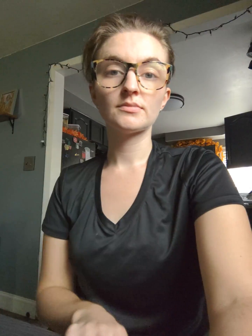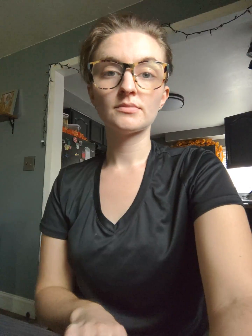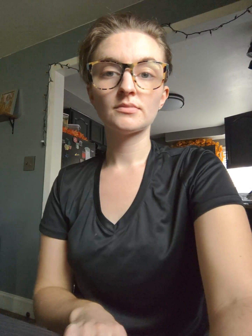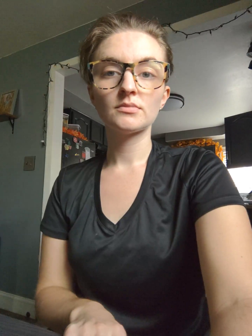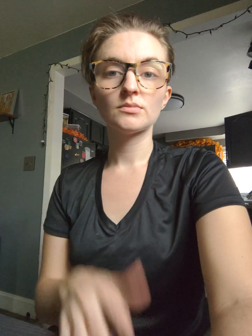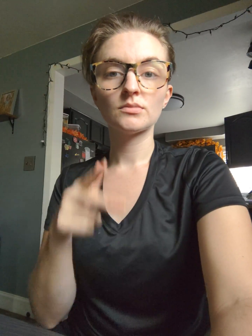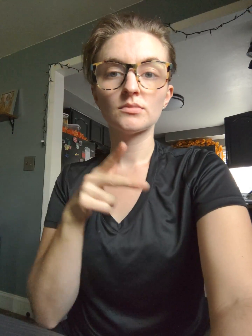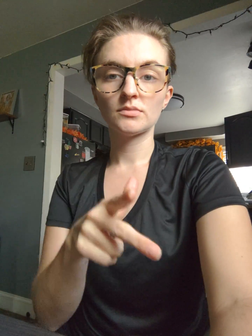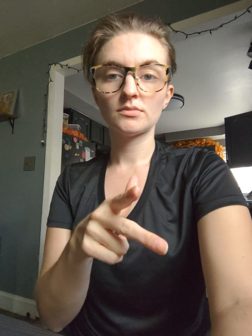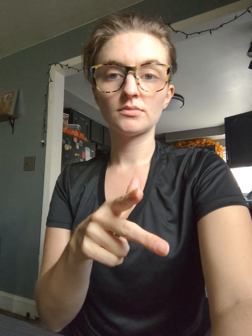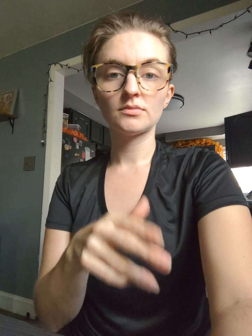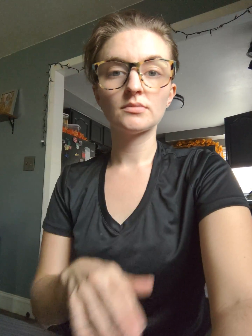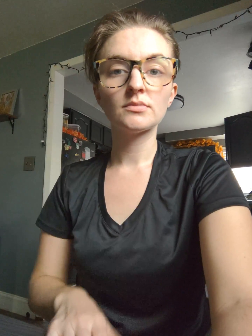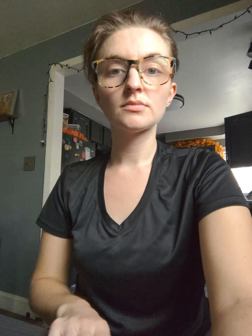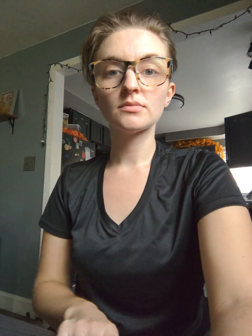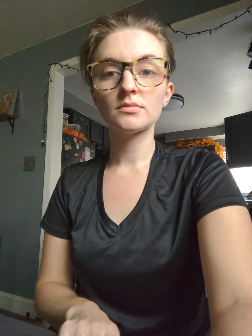garage